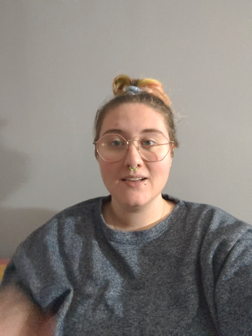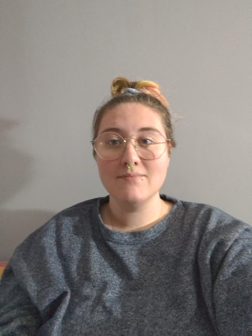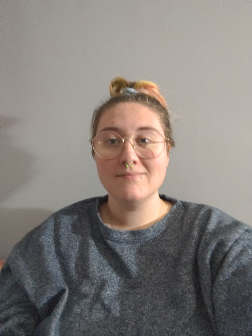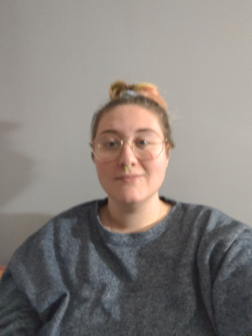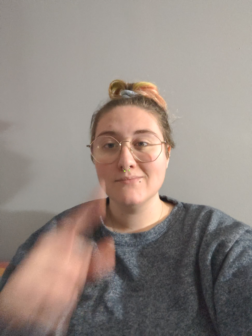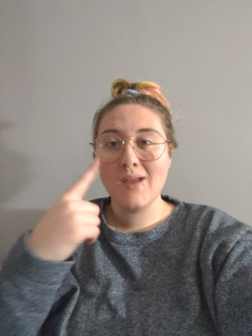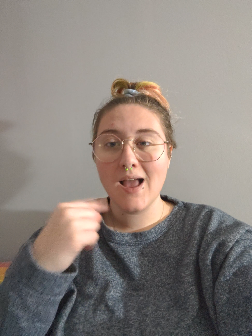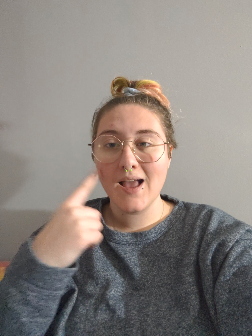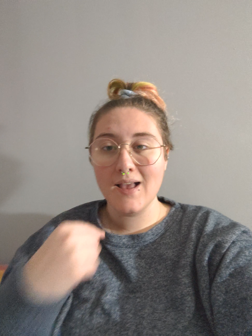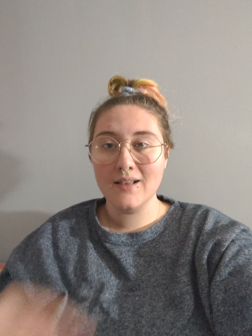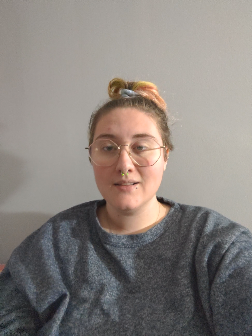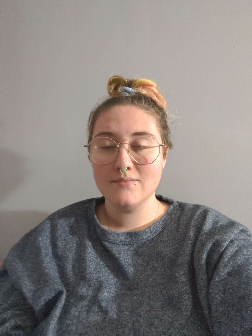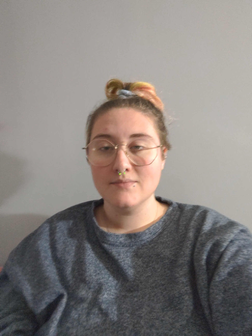cry